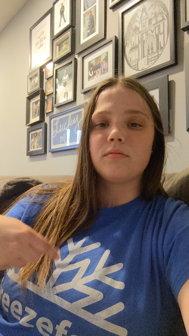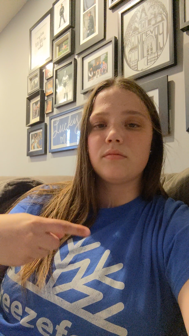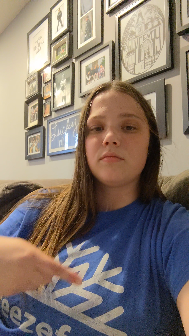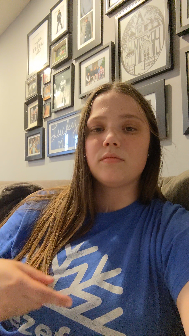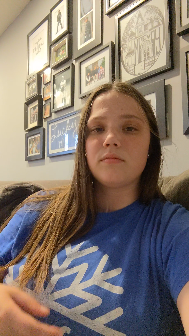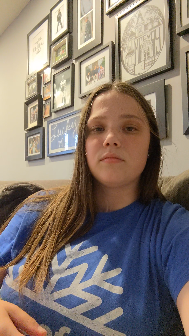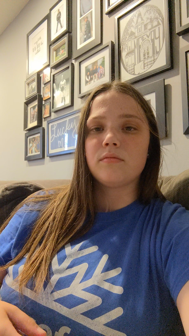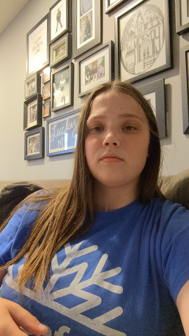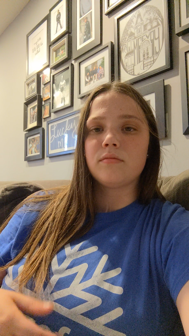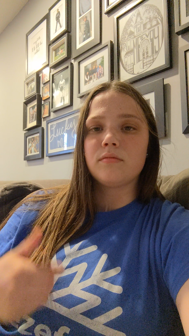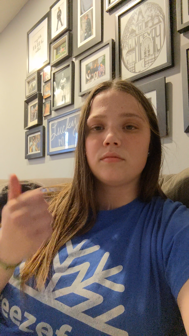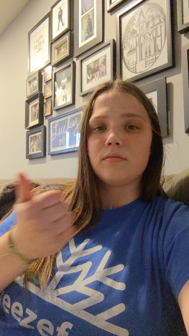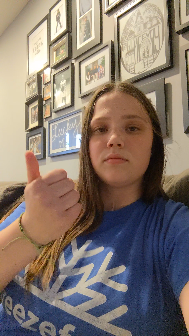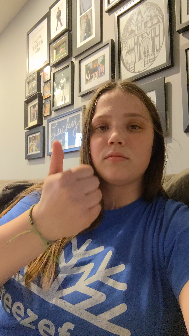chase